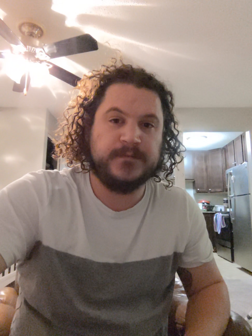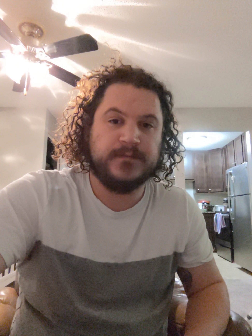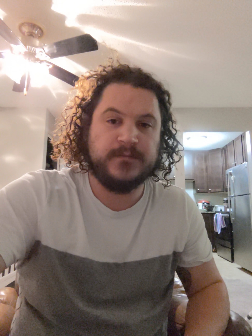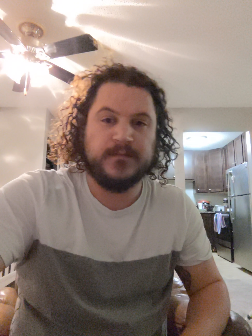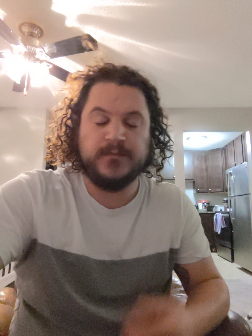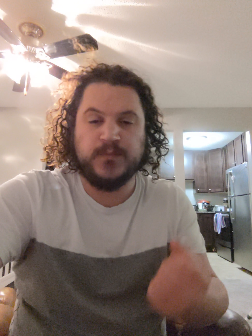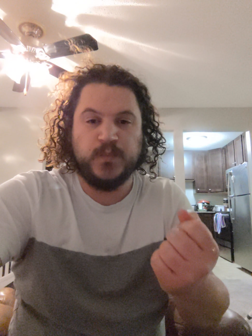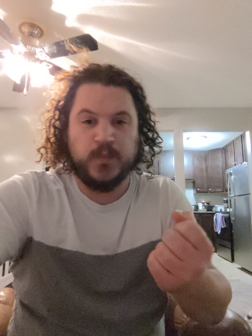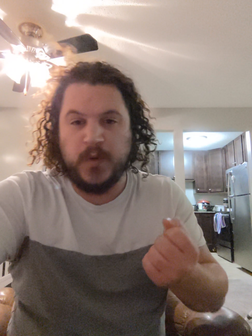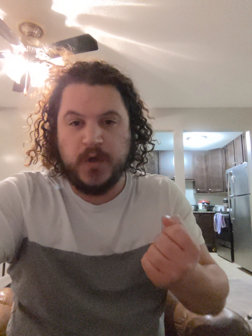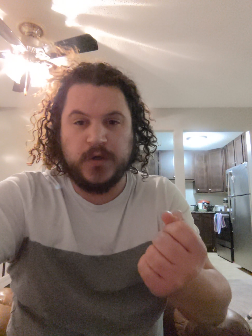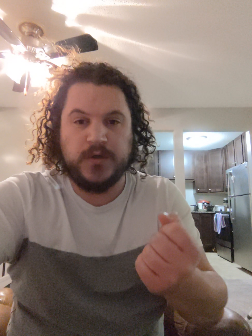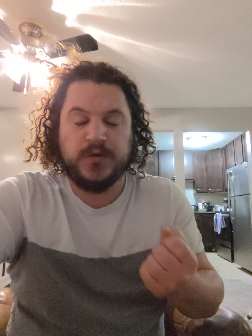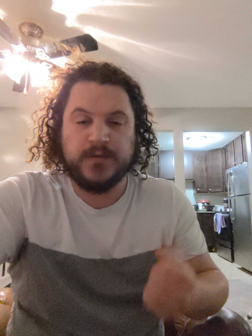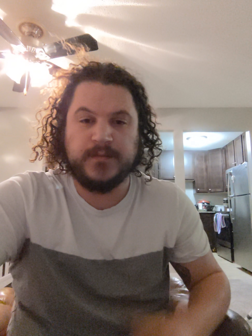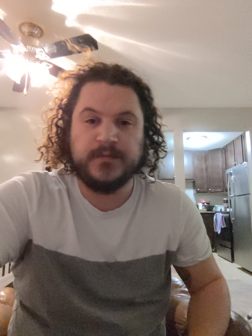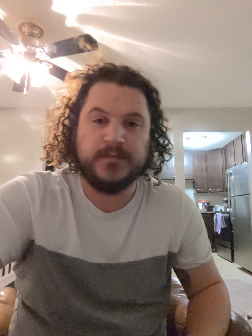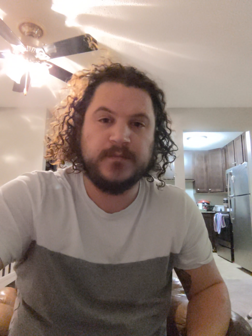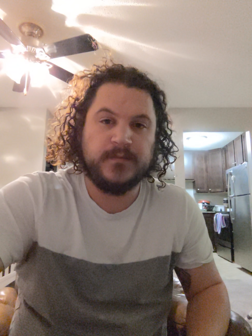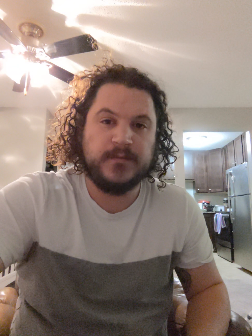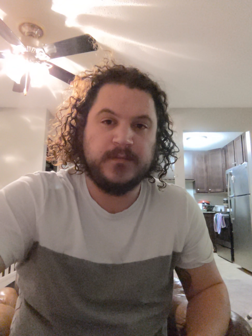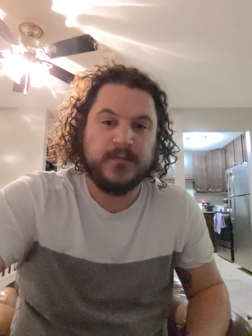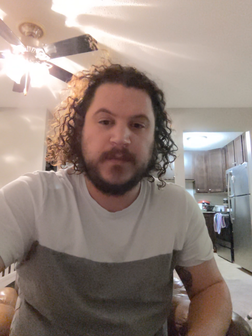drawer